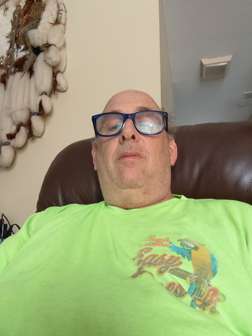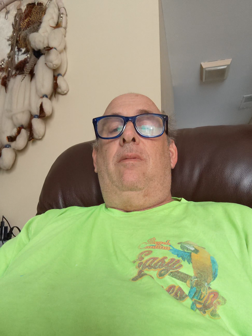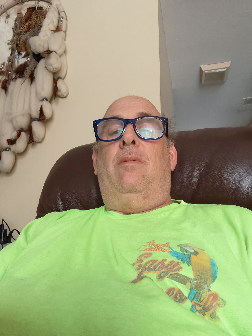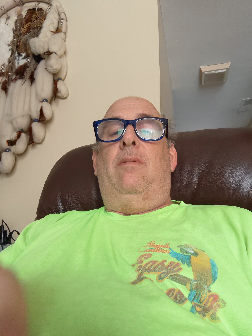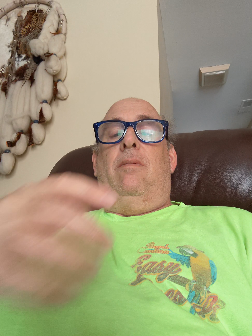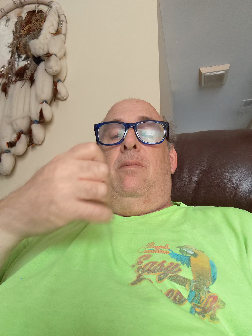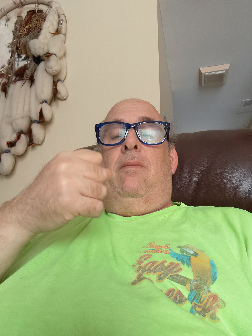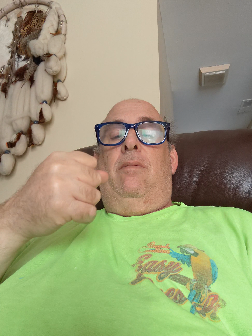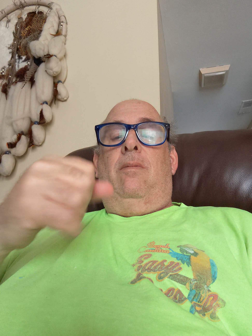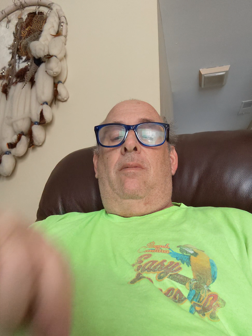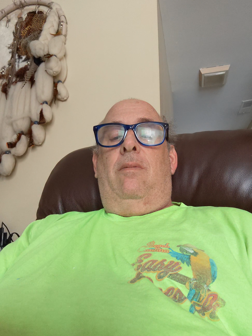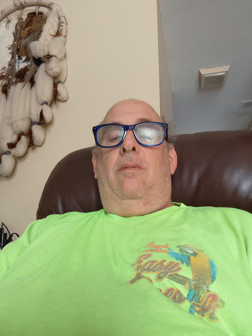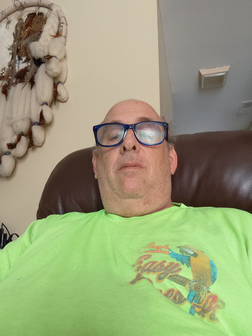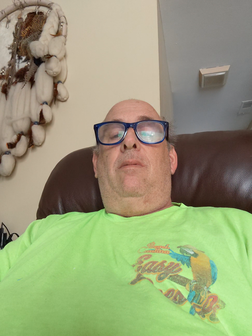milk